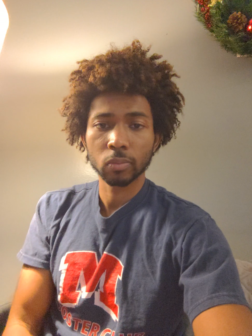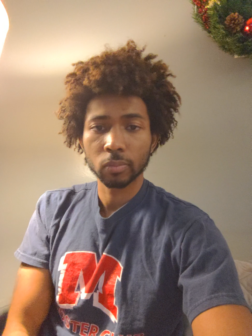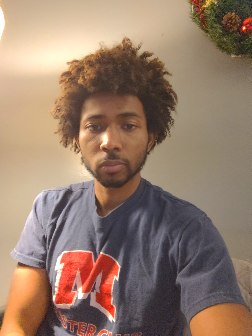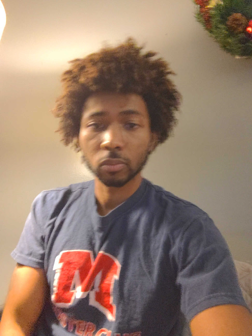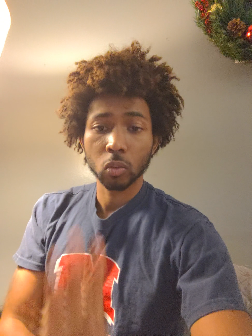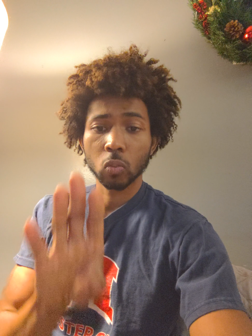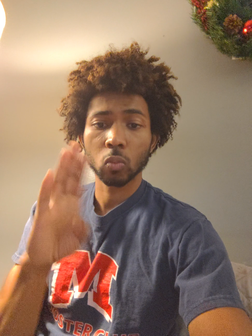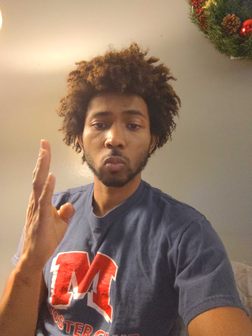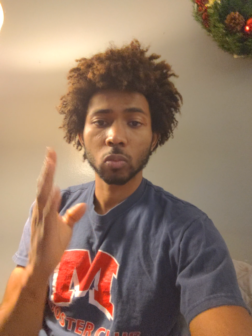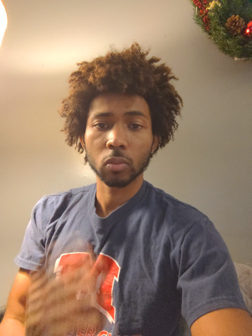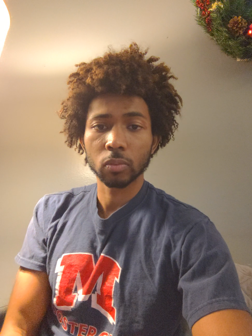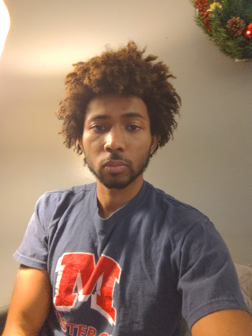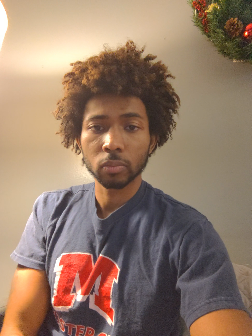open